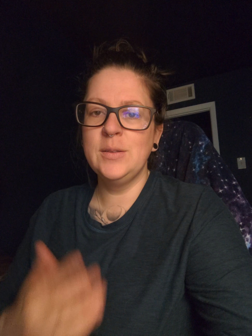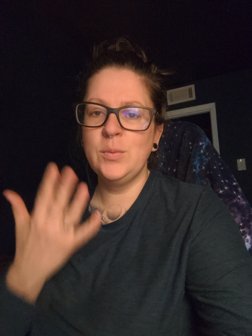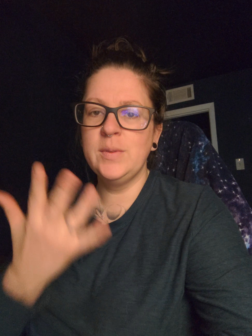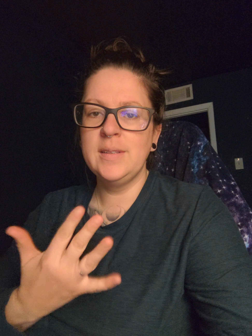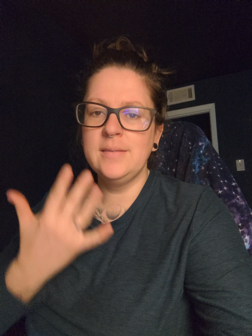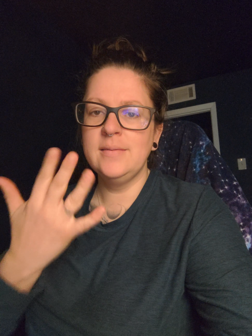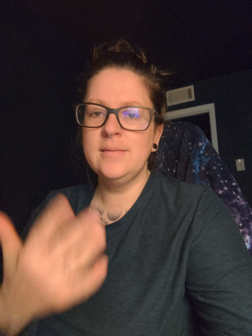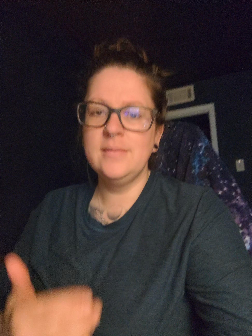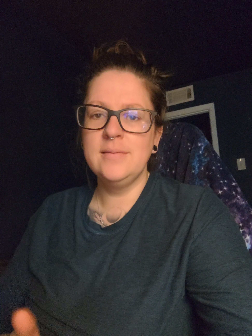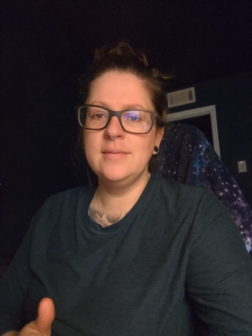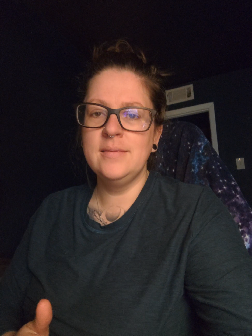wait